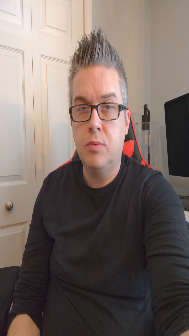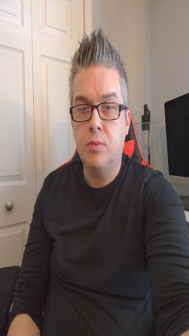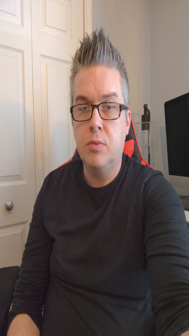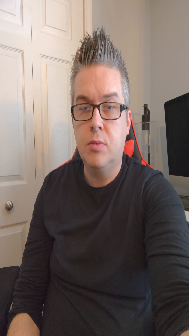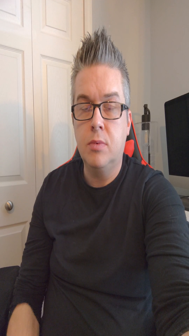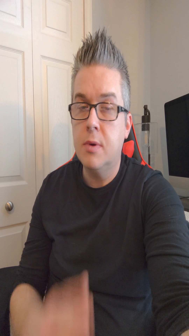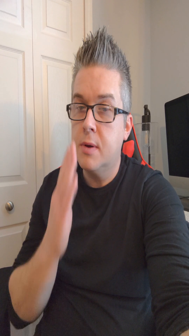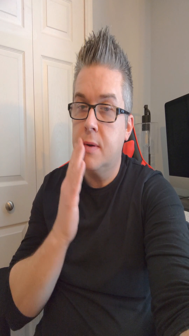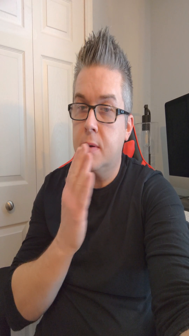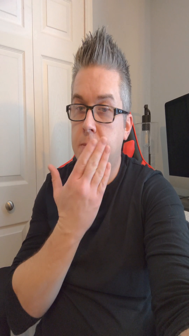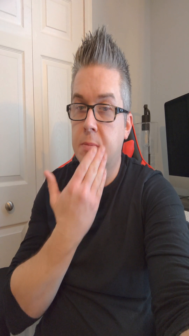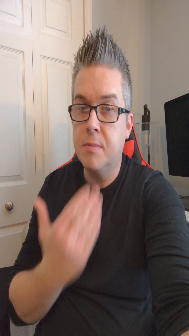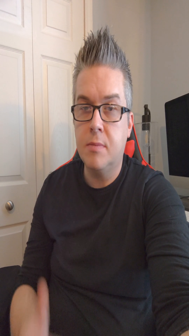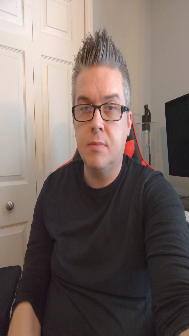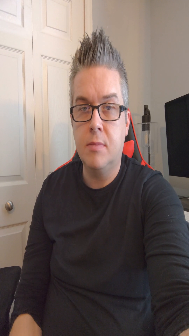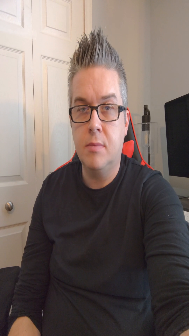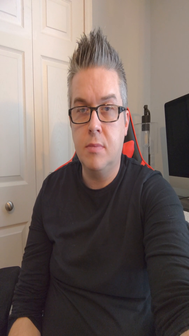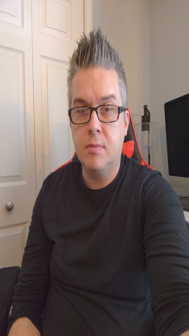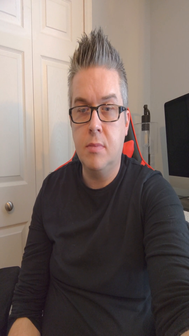napkin